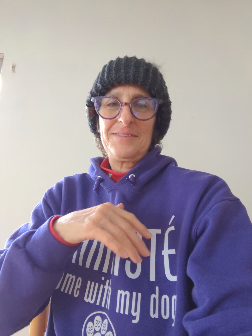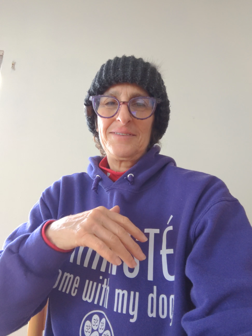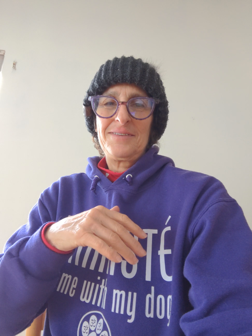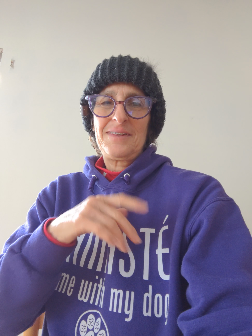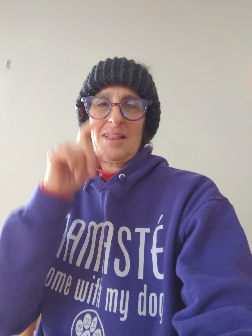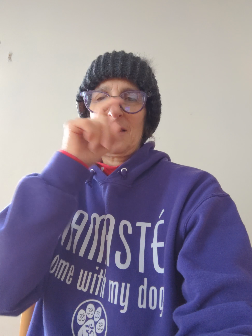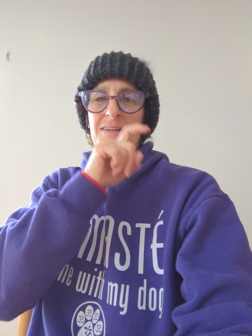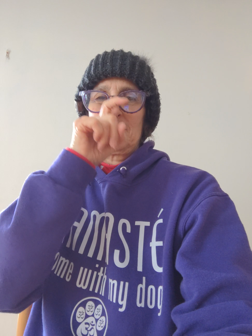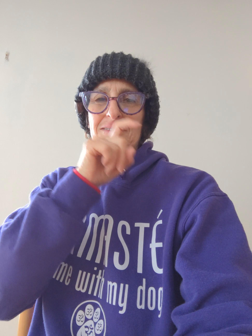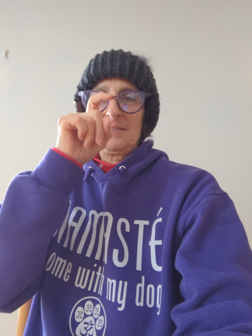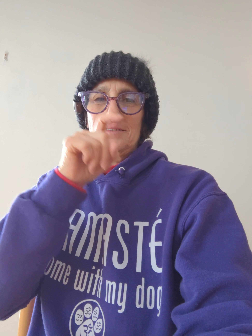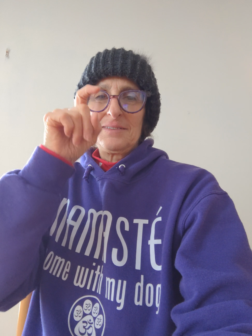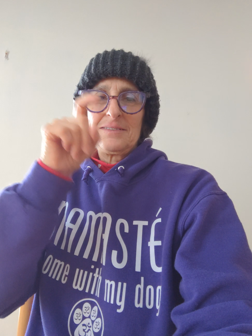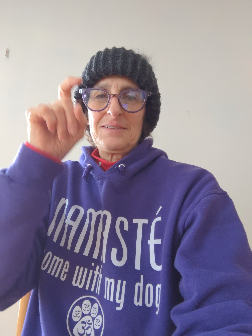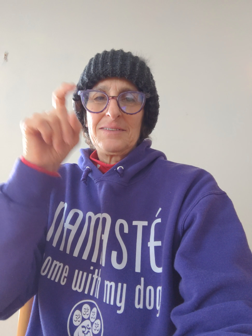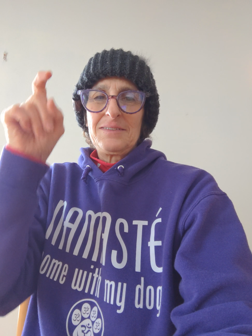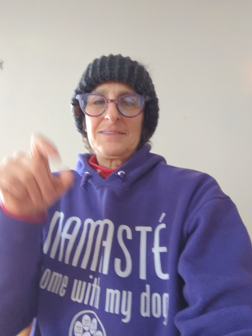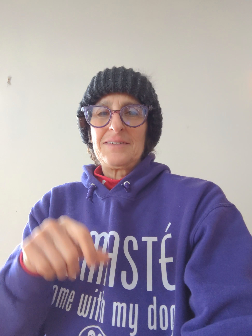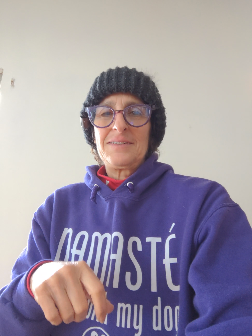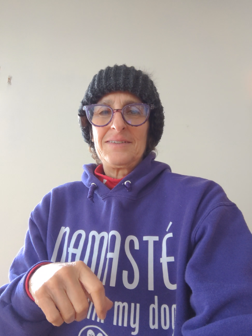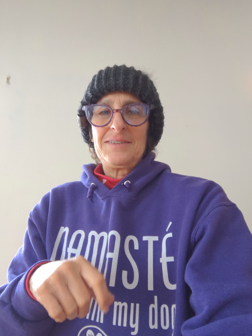closet